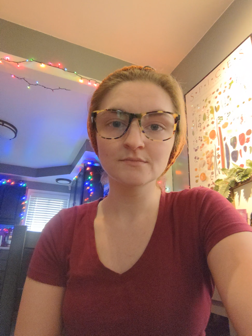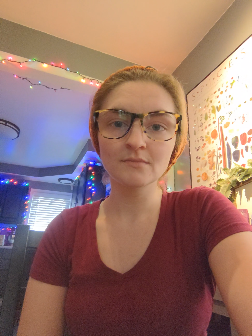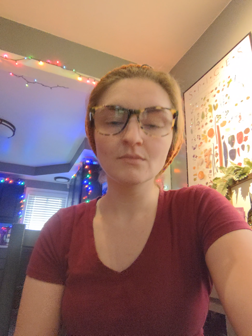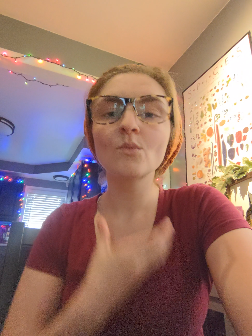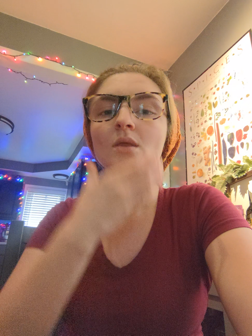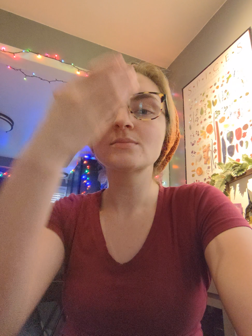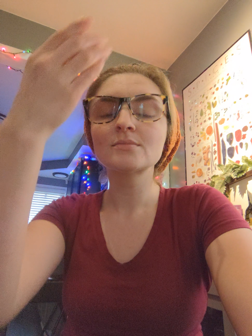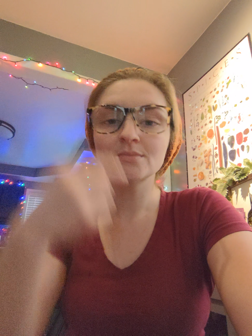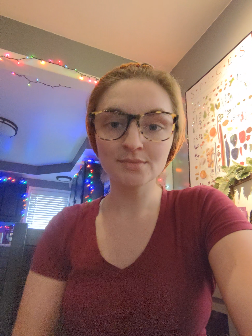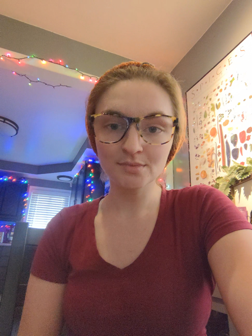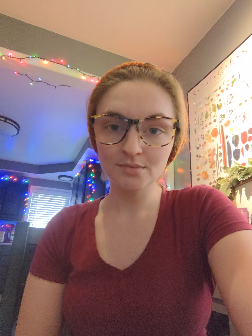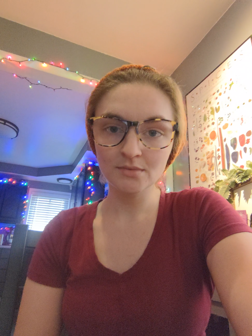giraffe